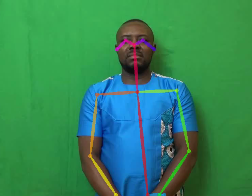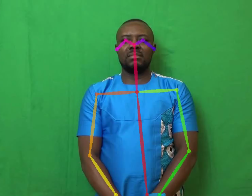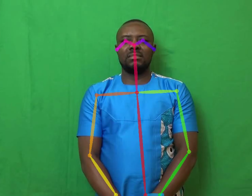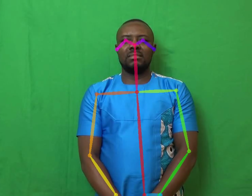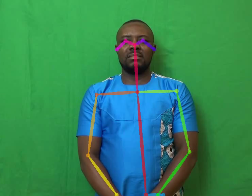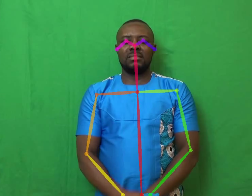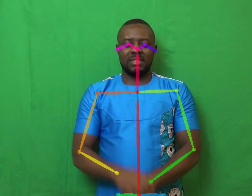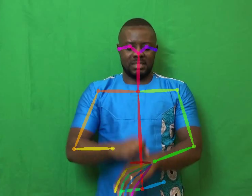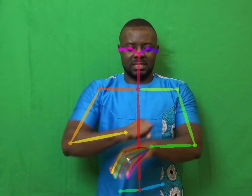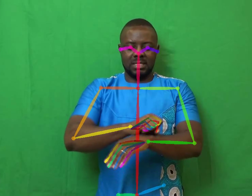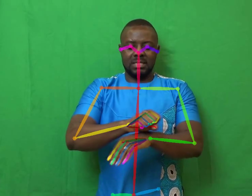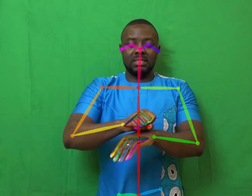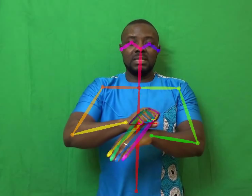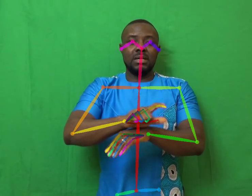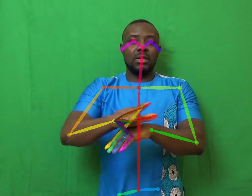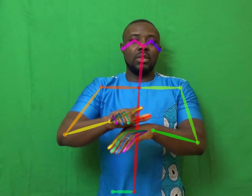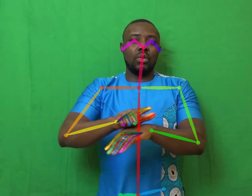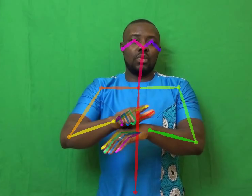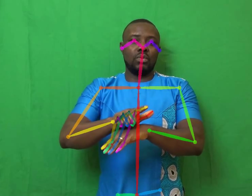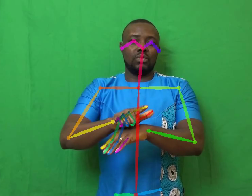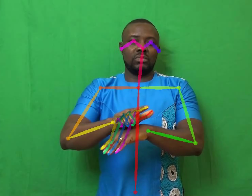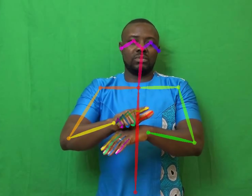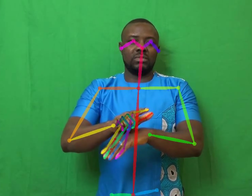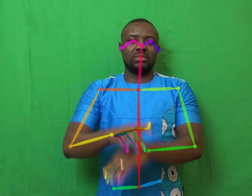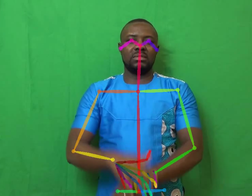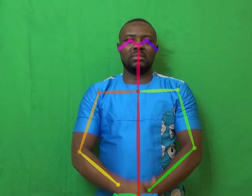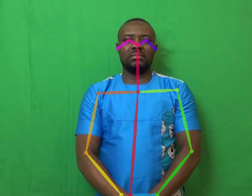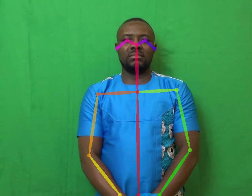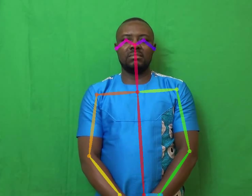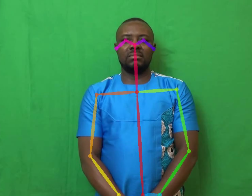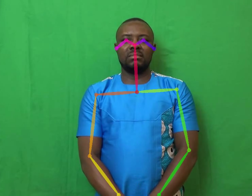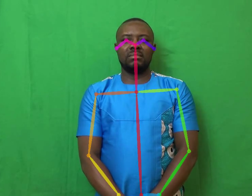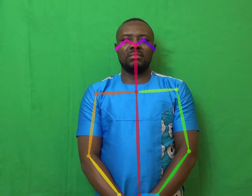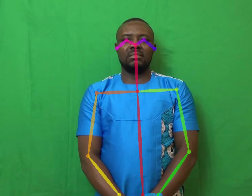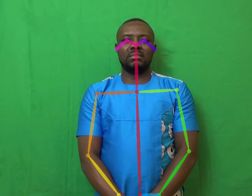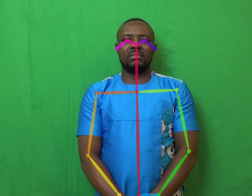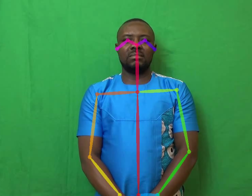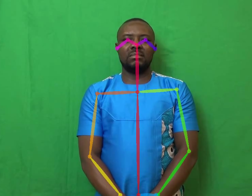Sierra Leone